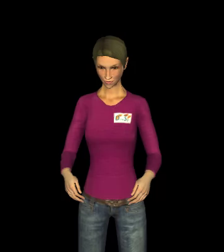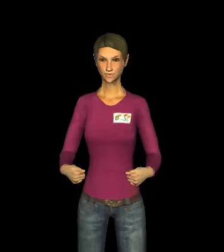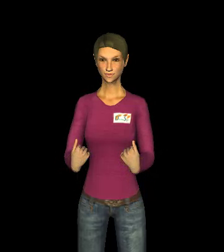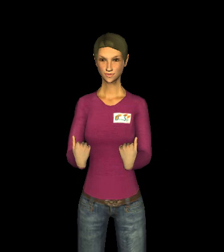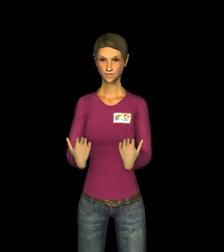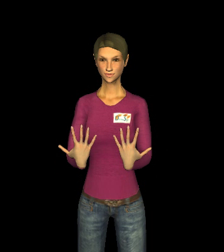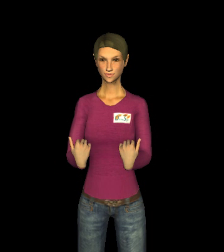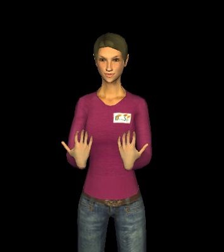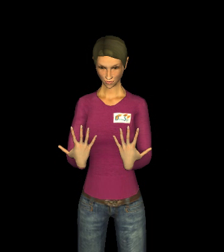كم